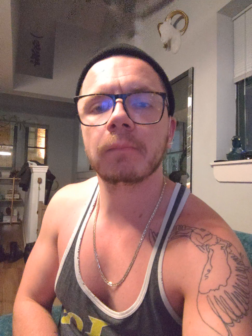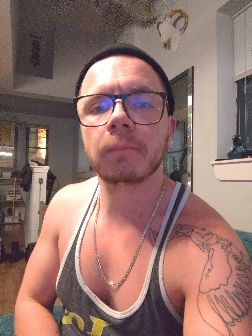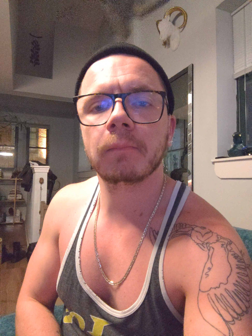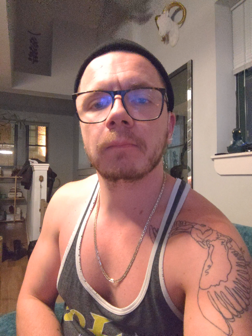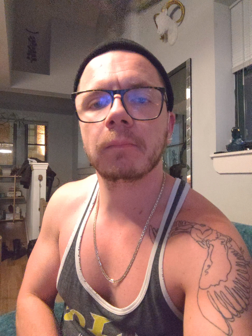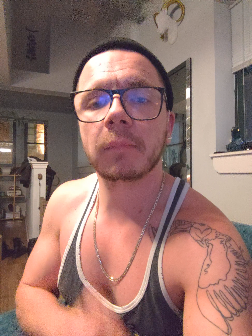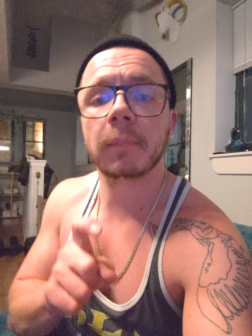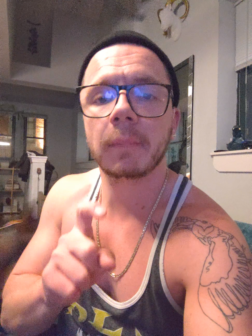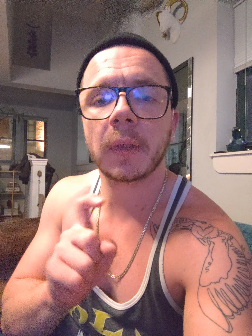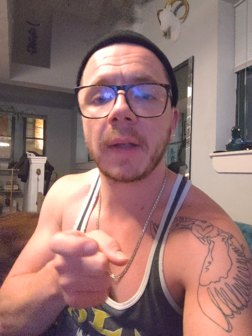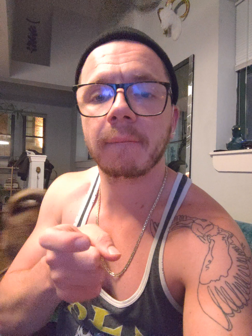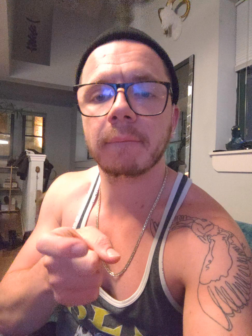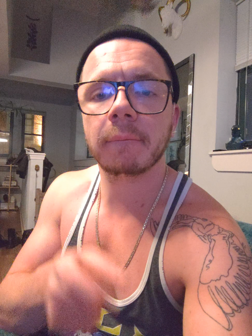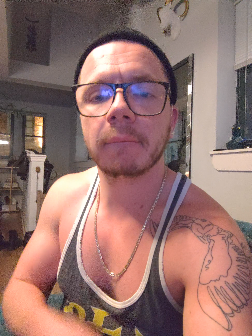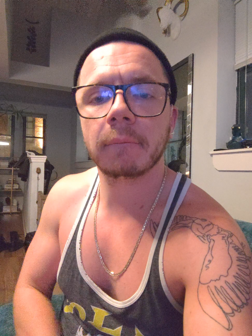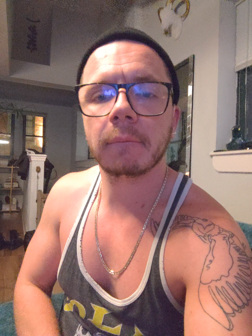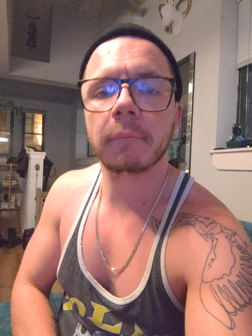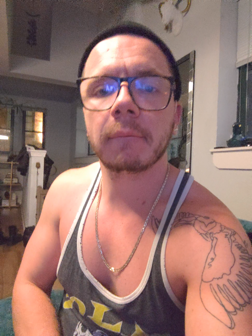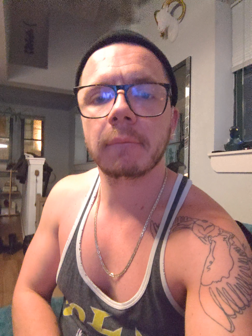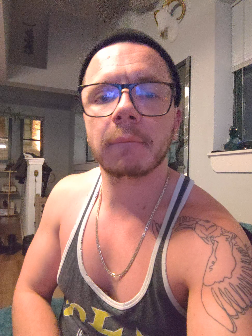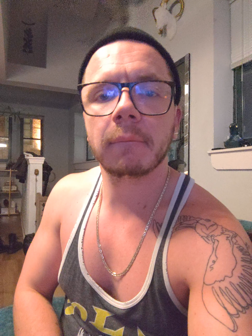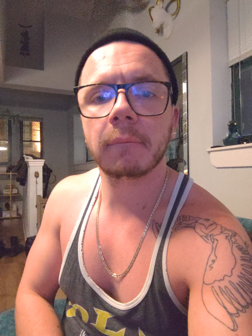gift